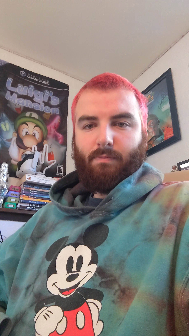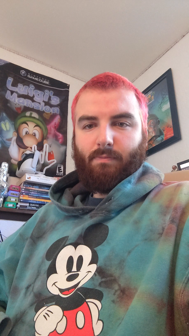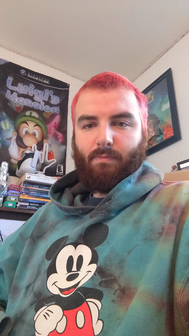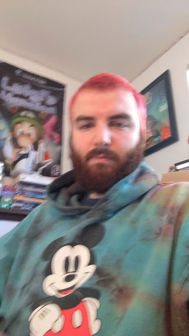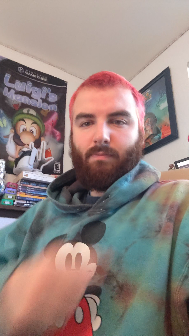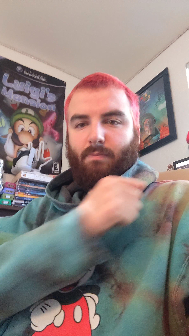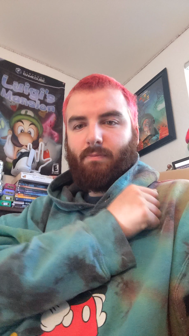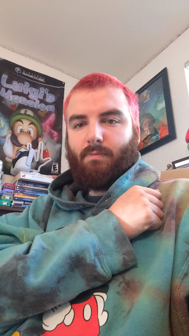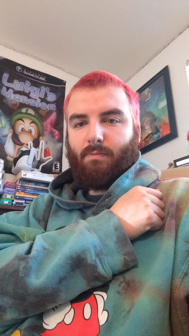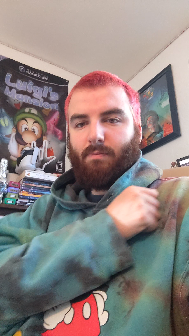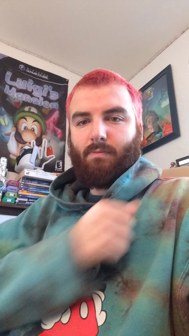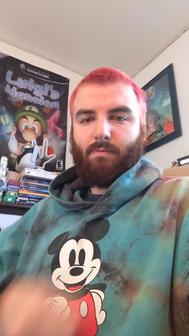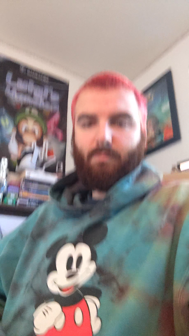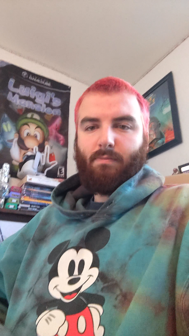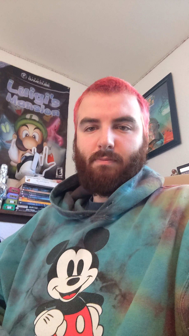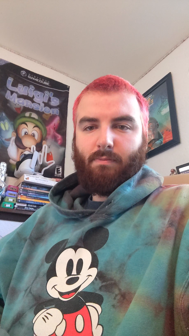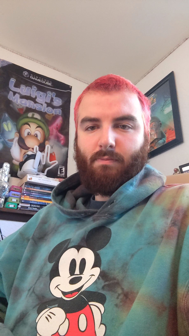love